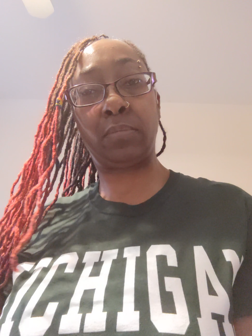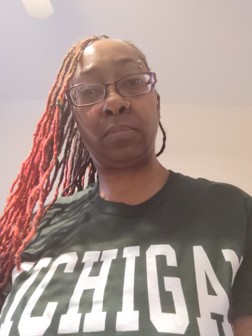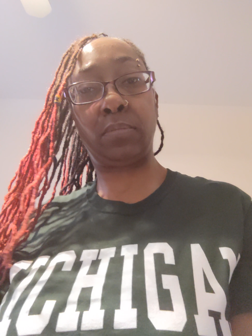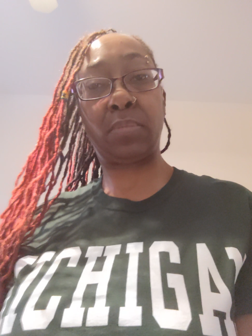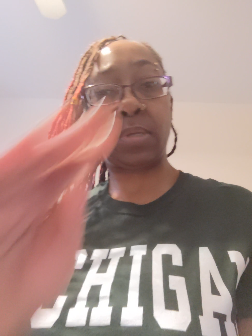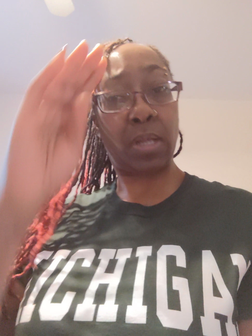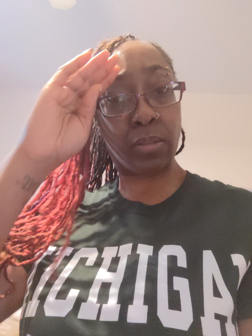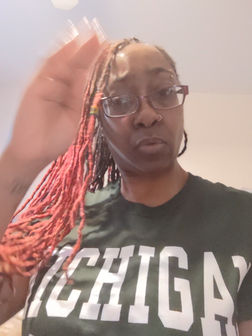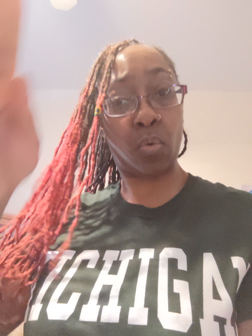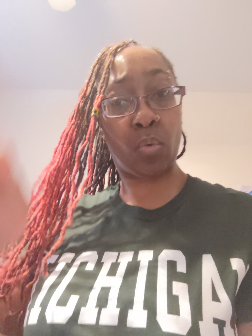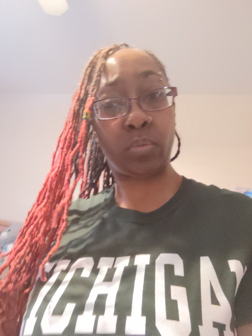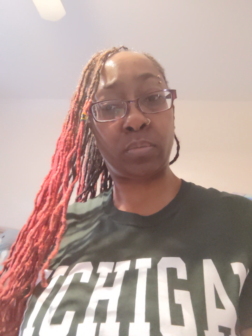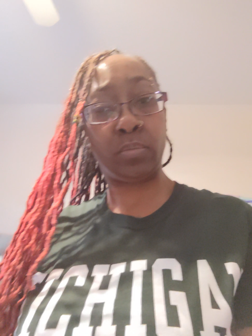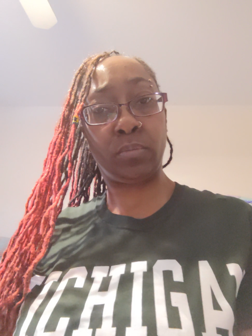hello